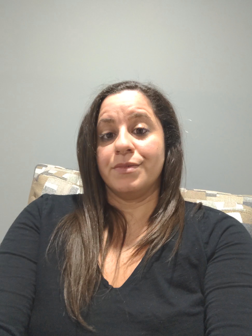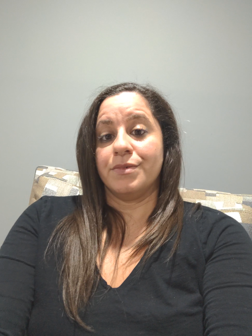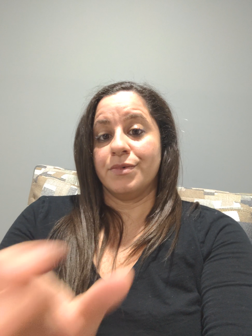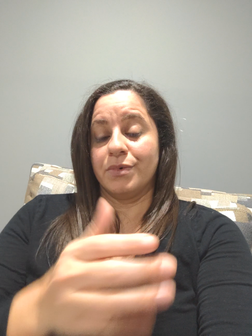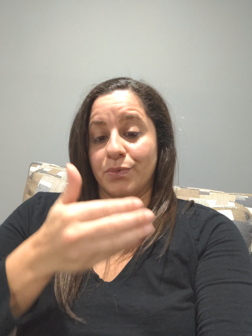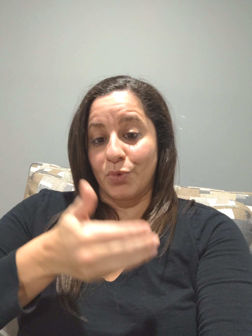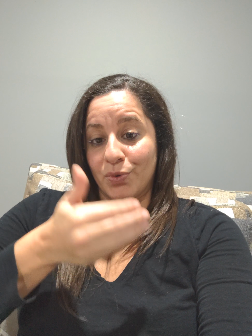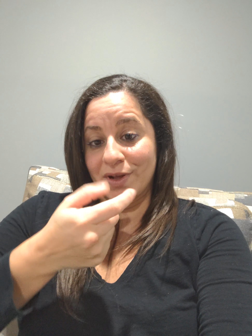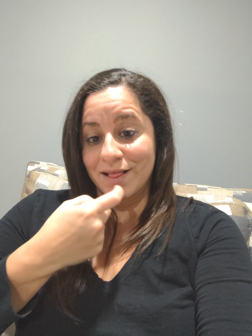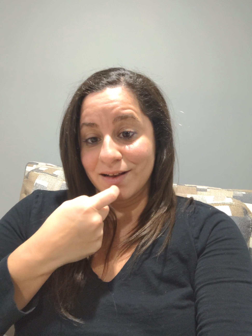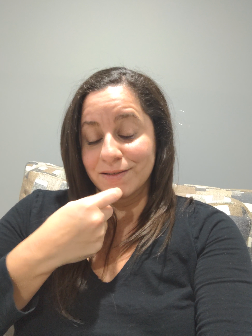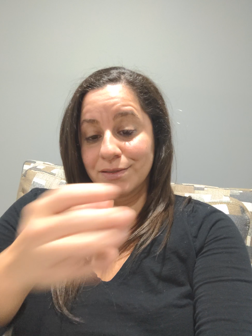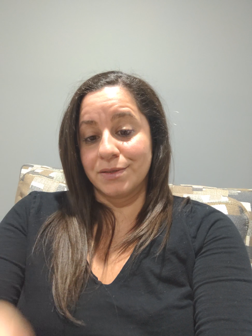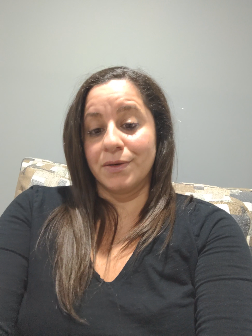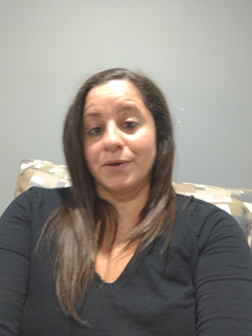window